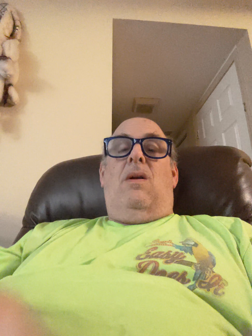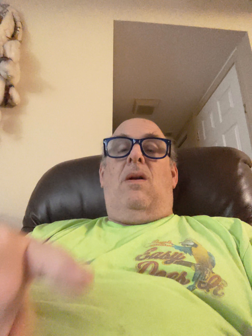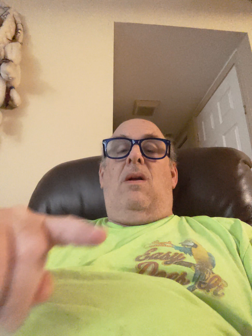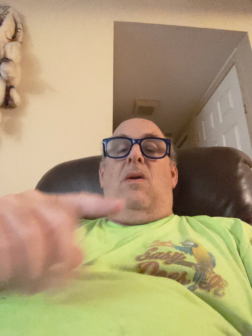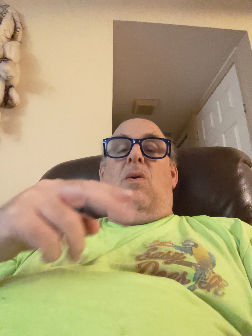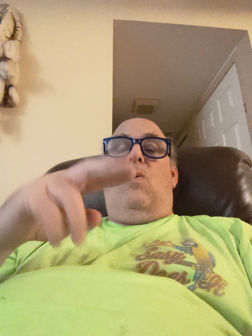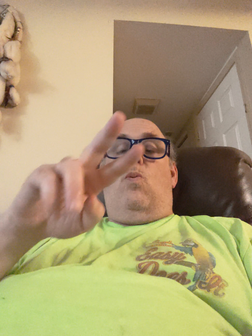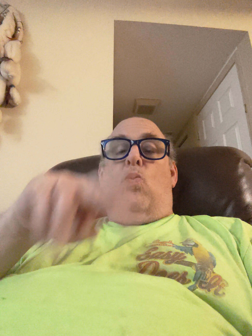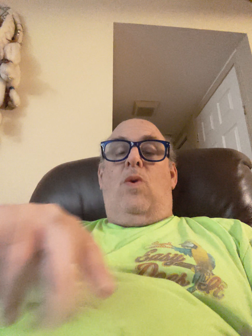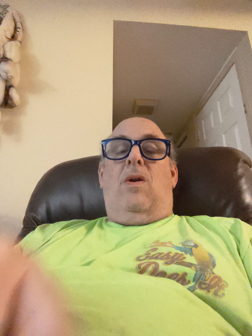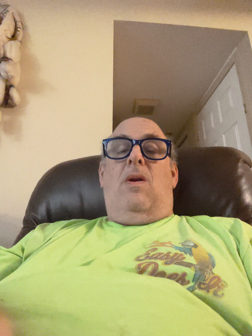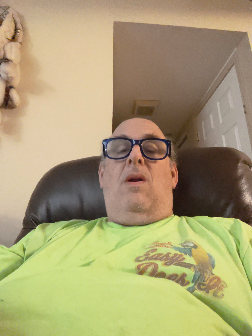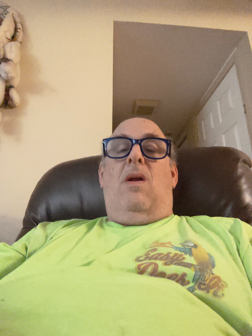read